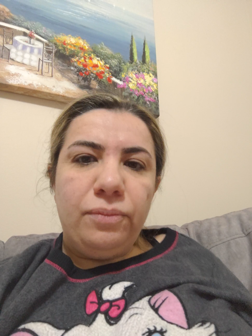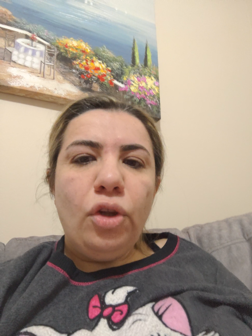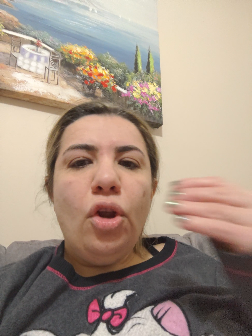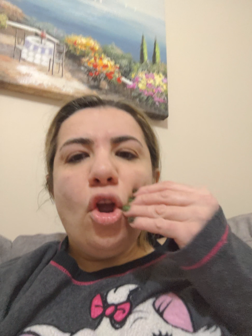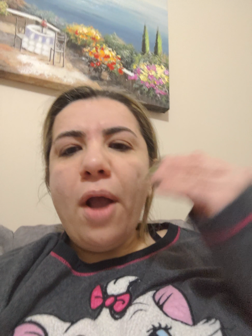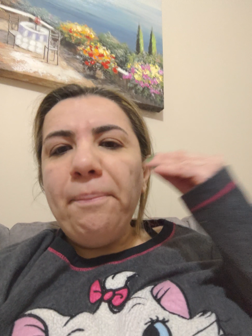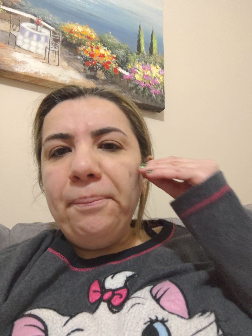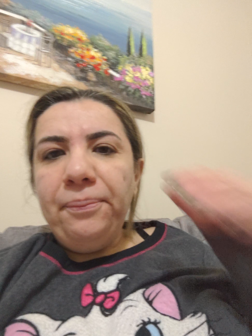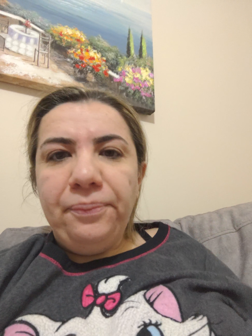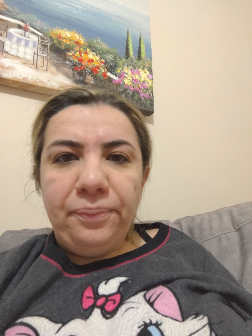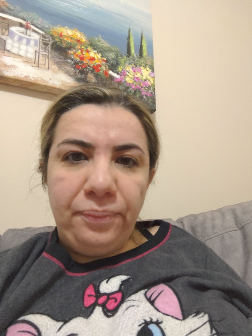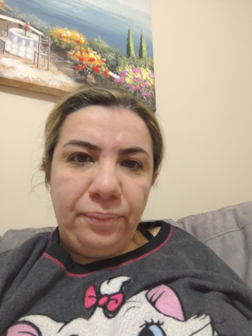home